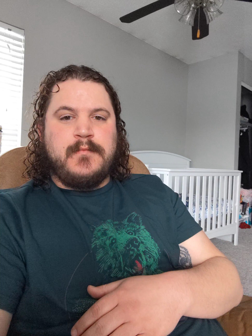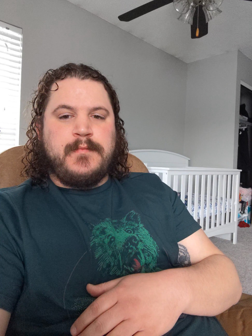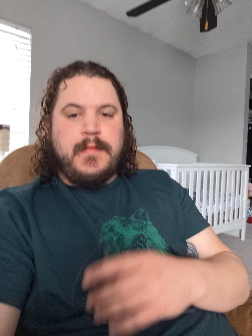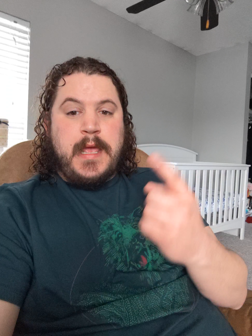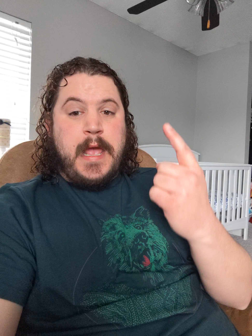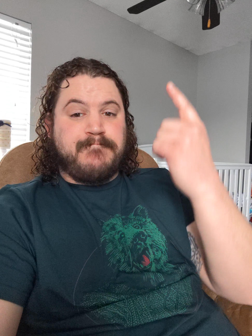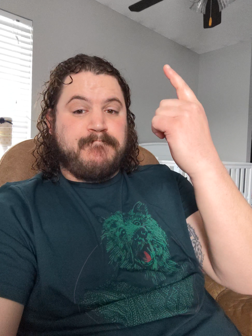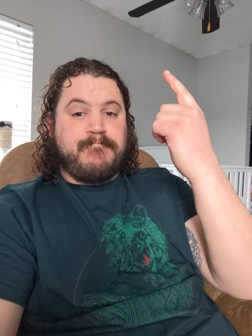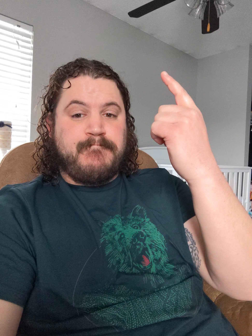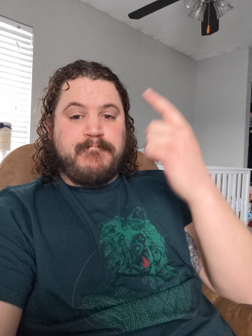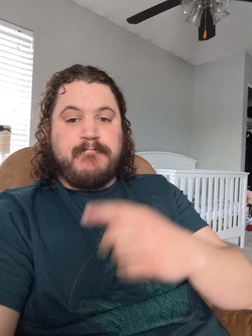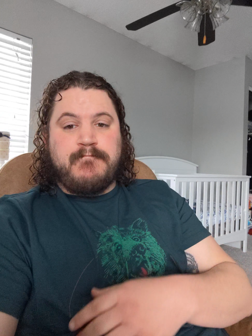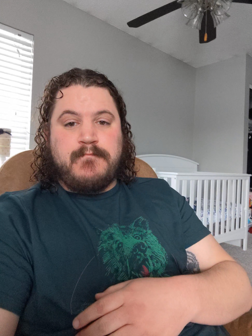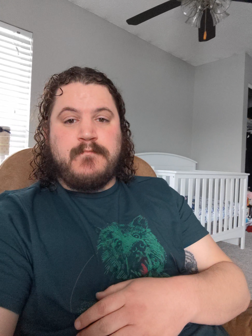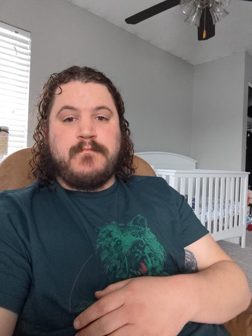up